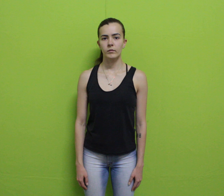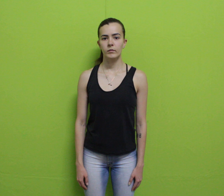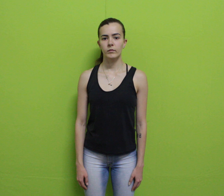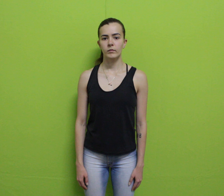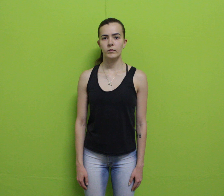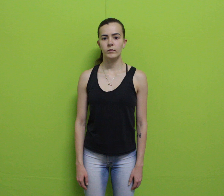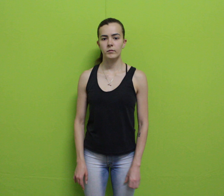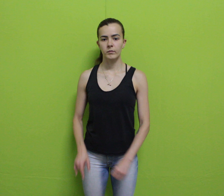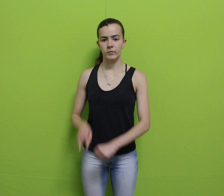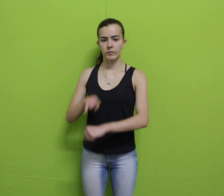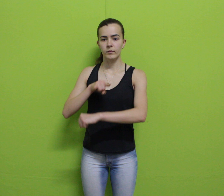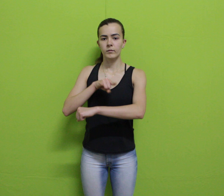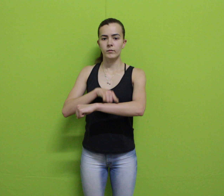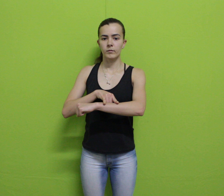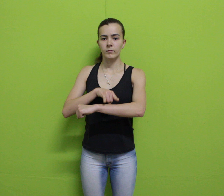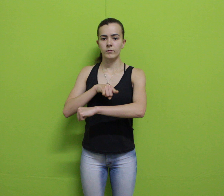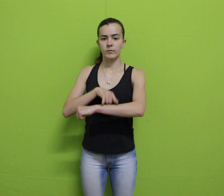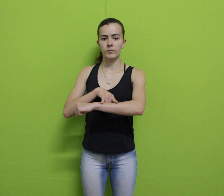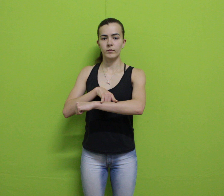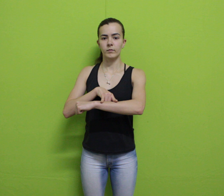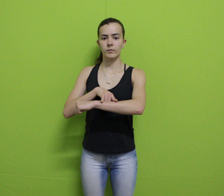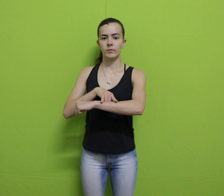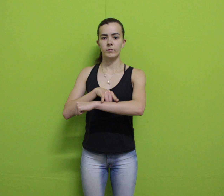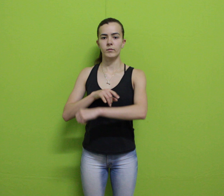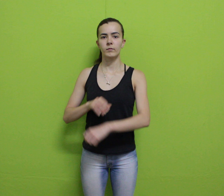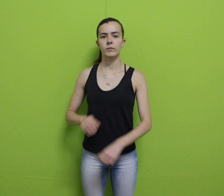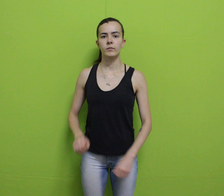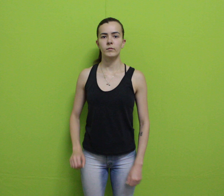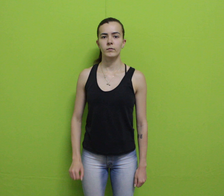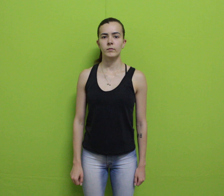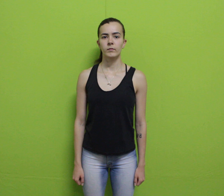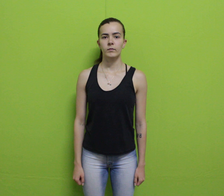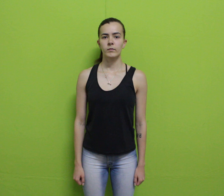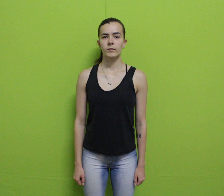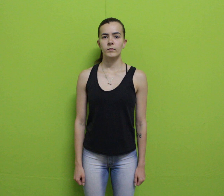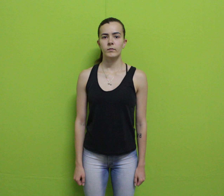banheiro